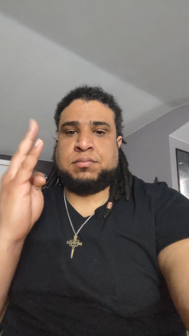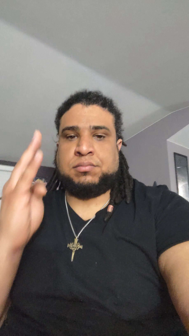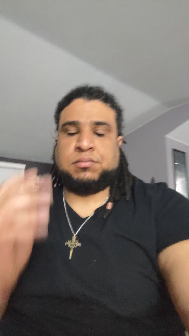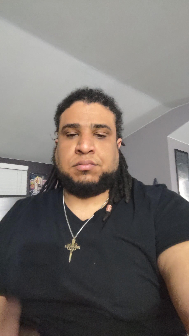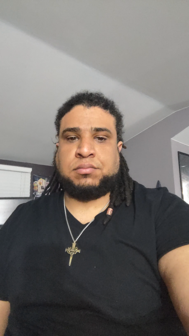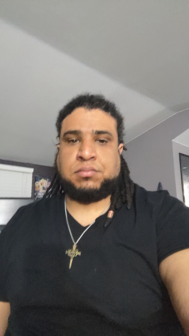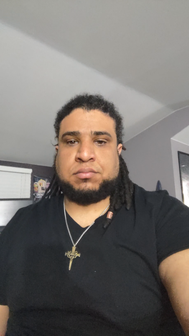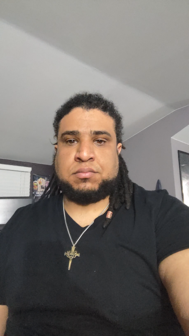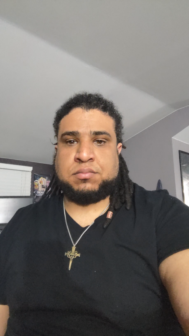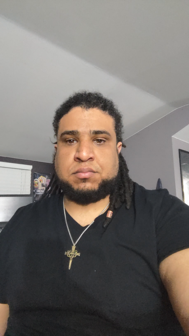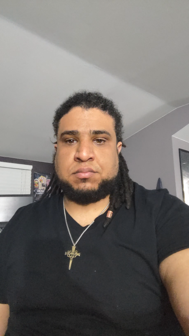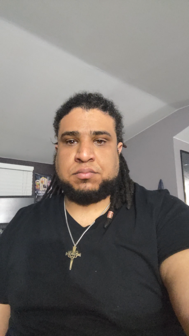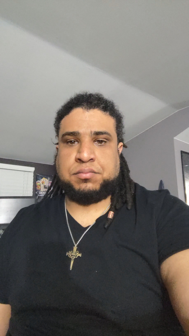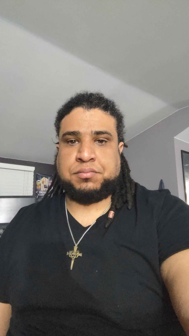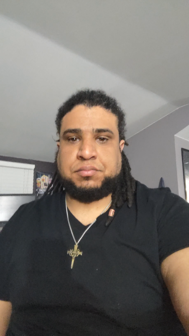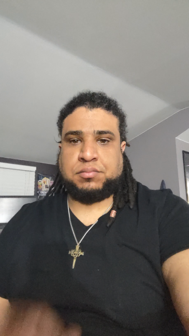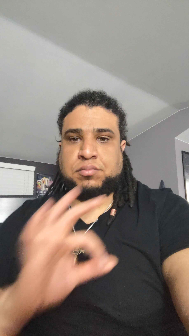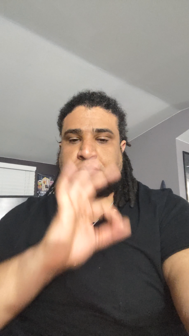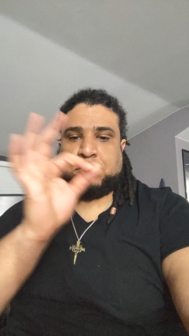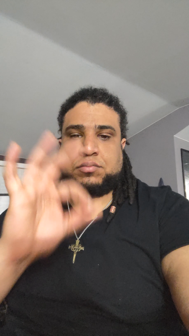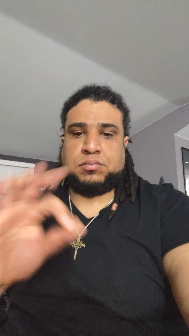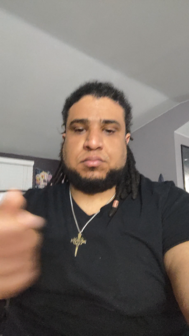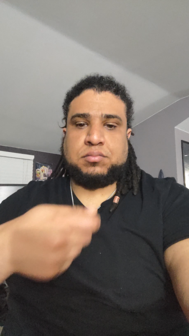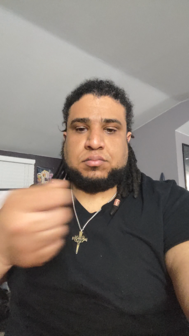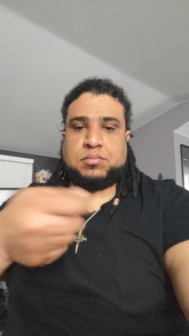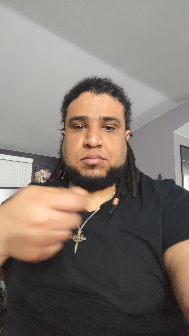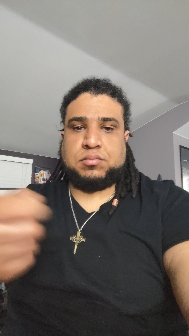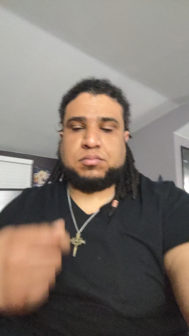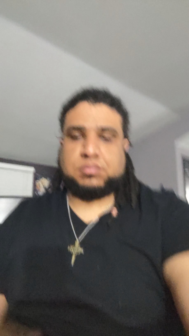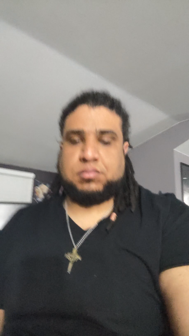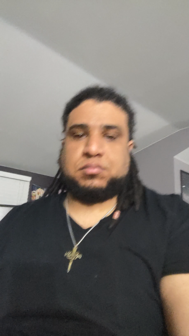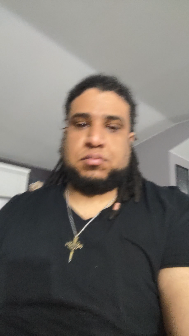hose